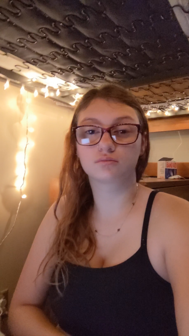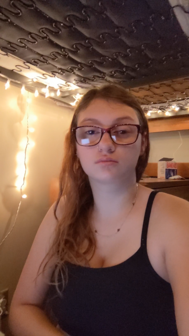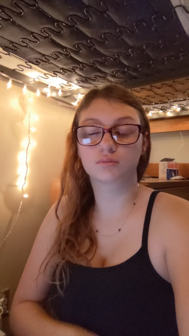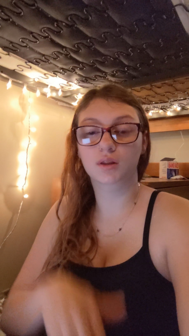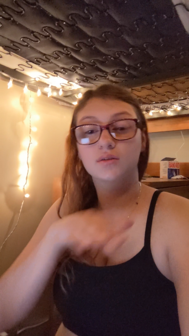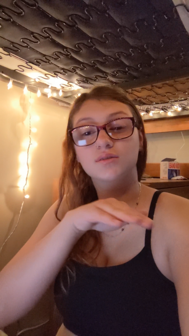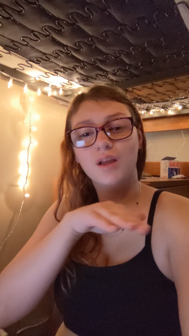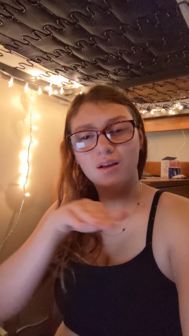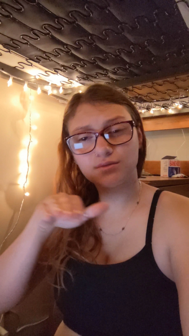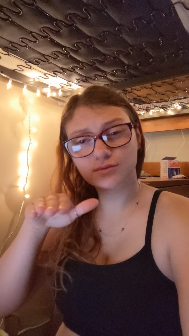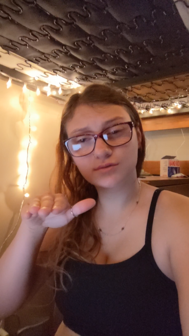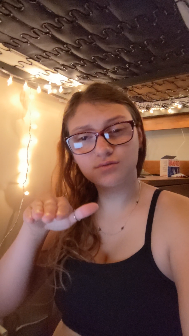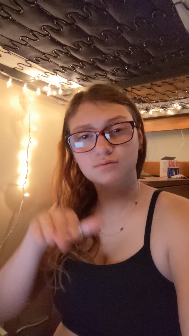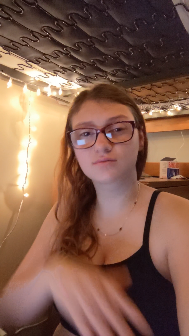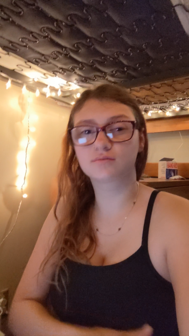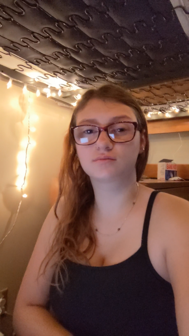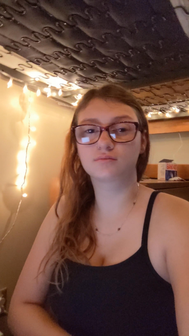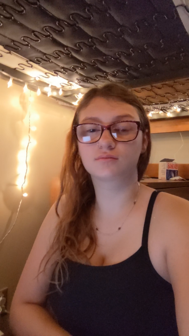nice